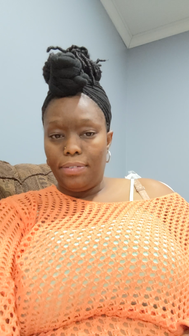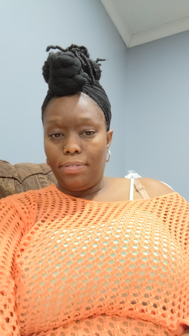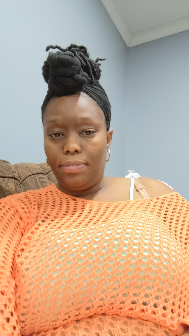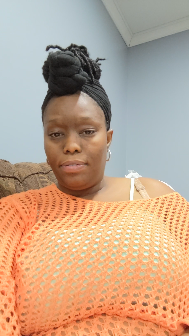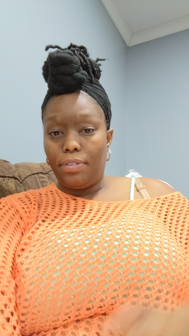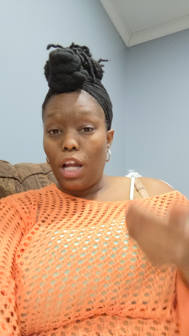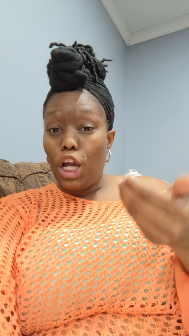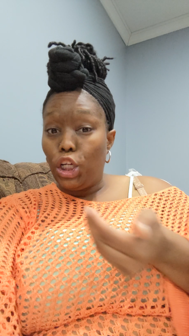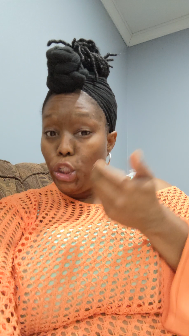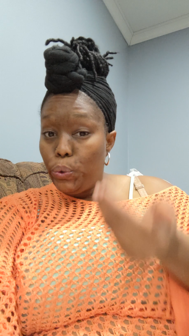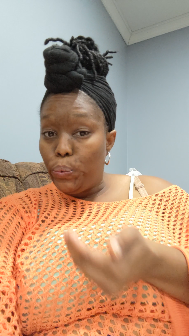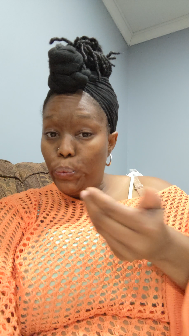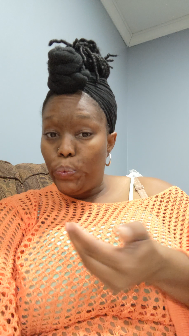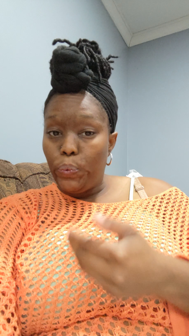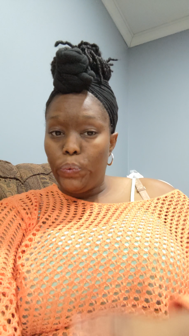new